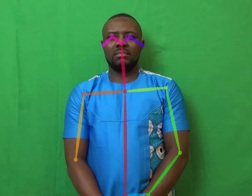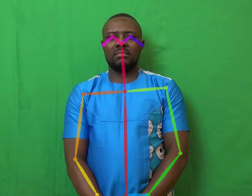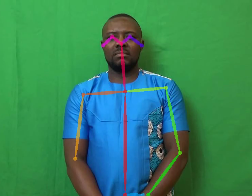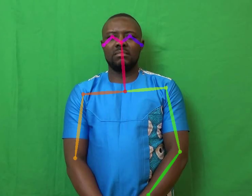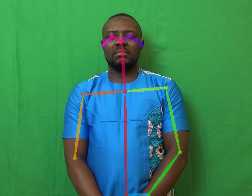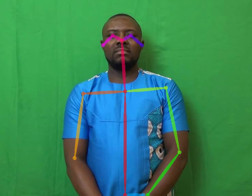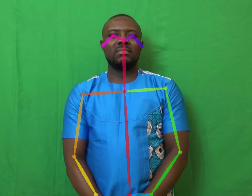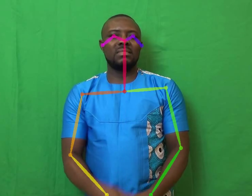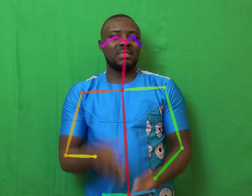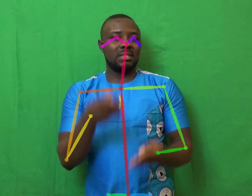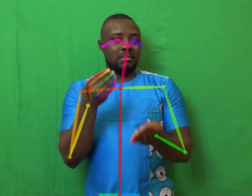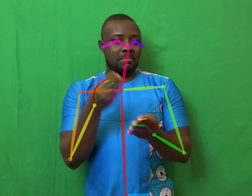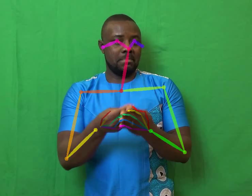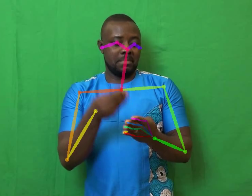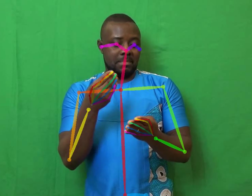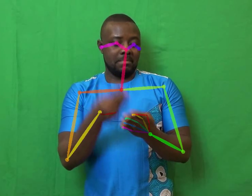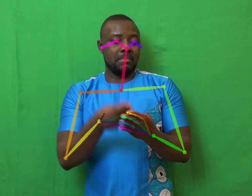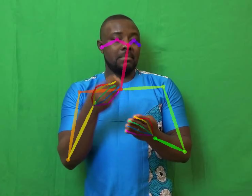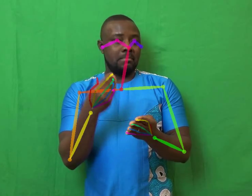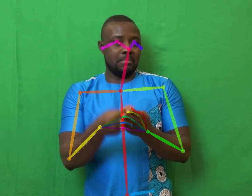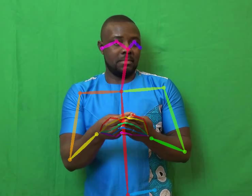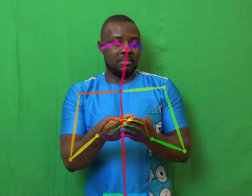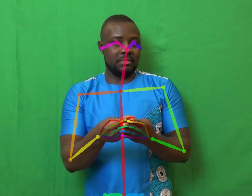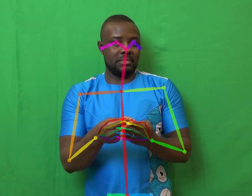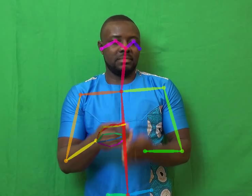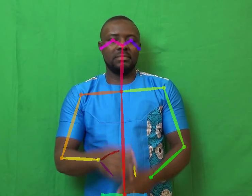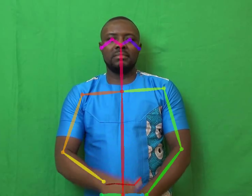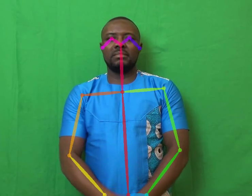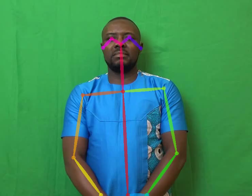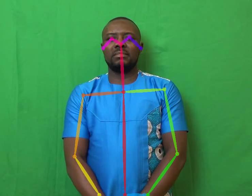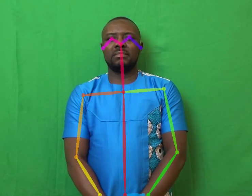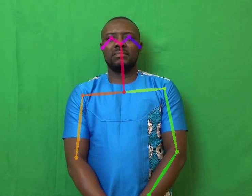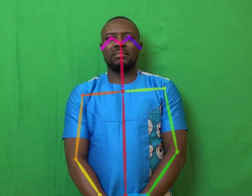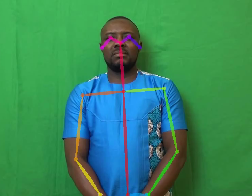money